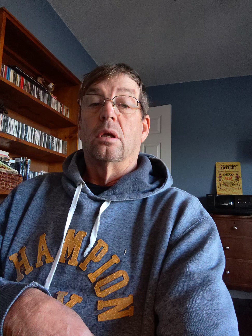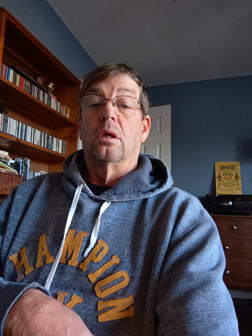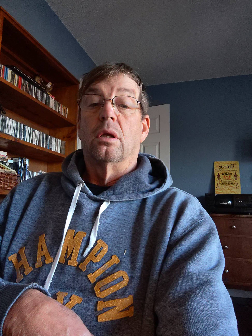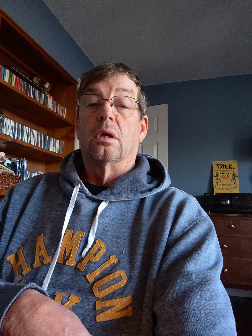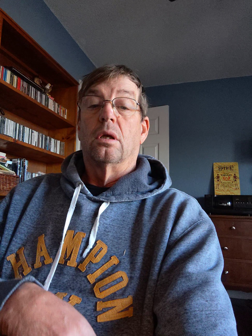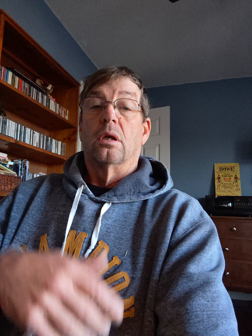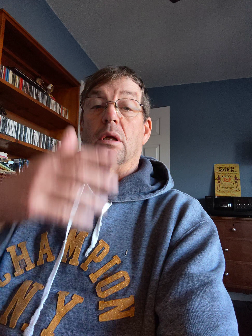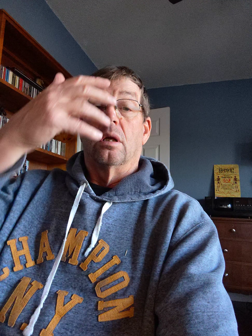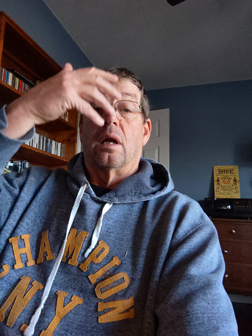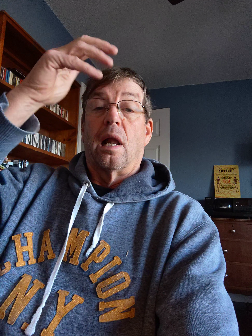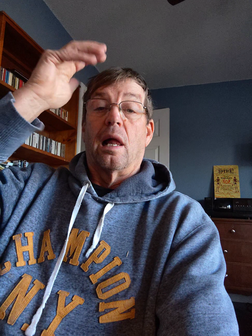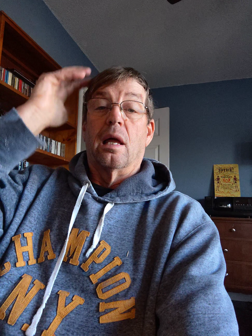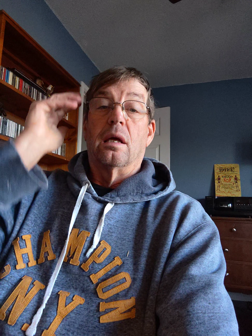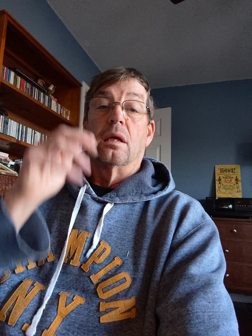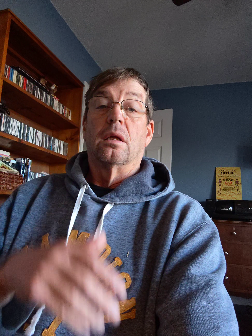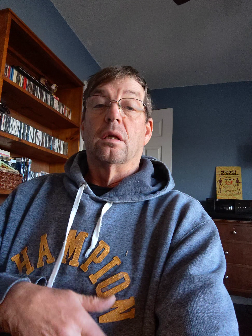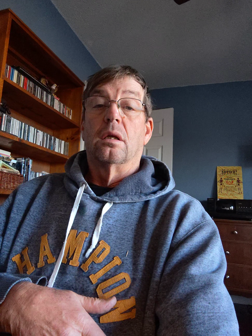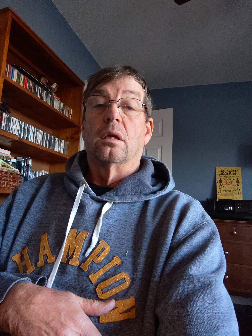lion